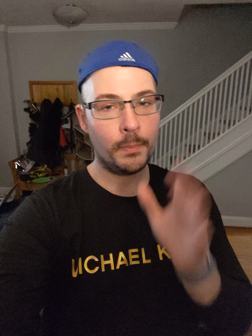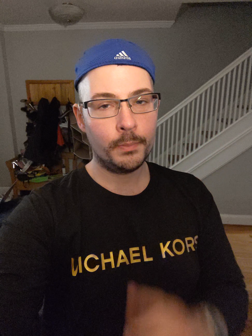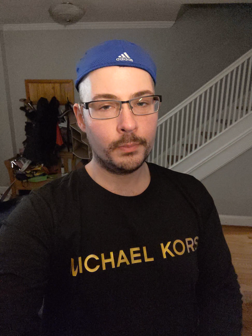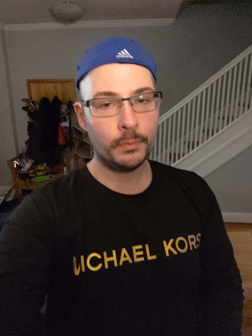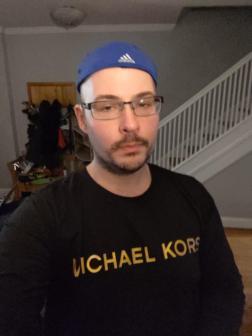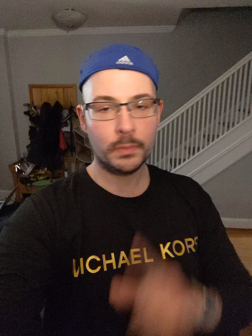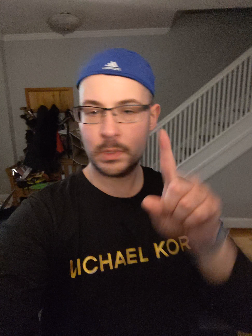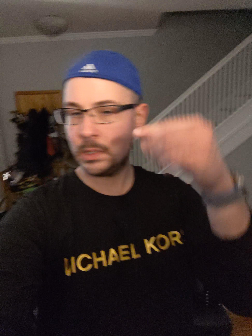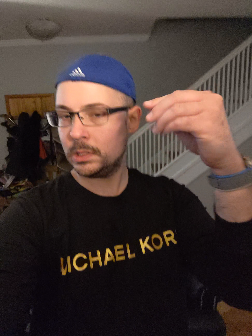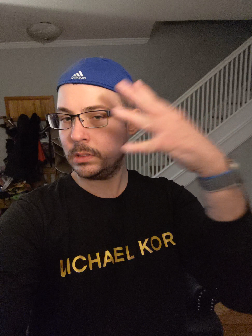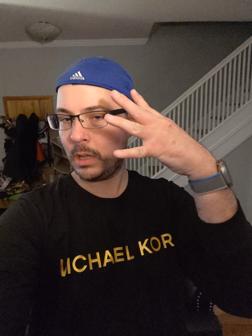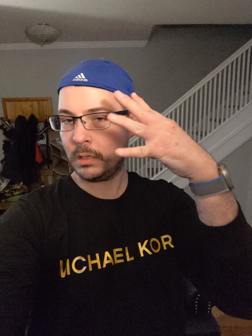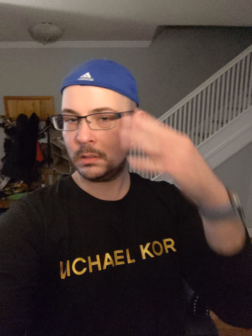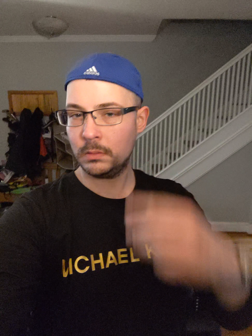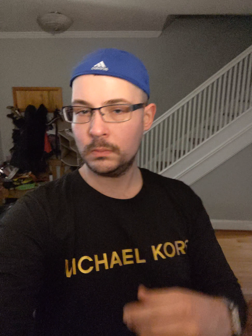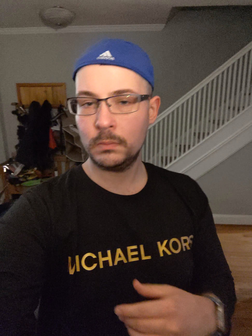sun